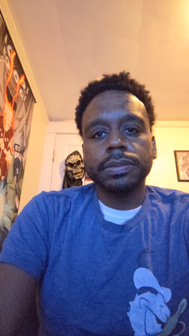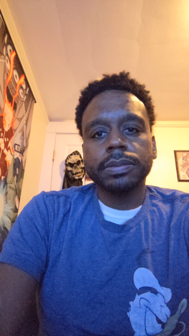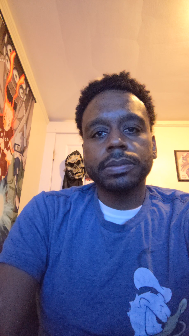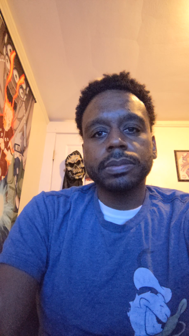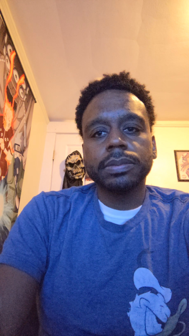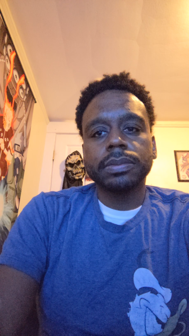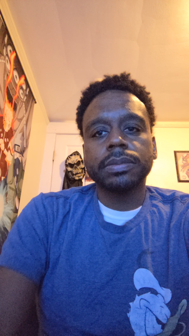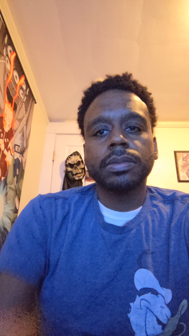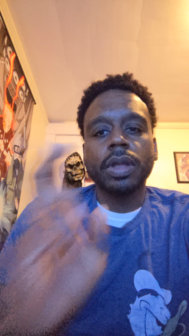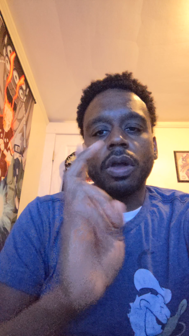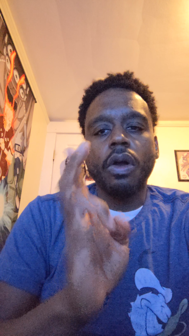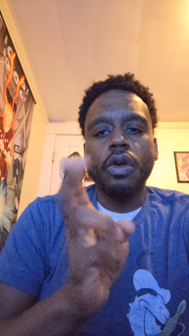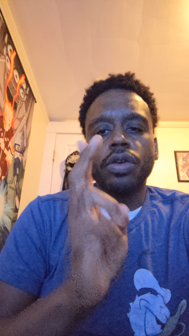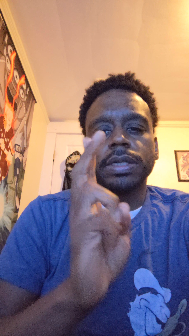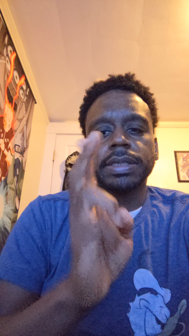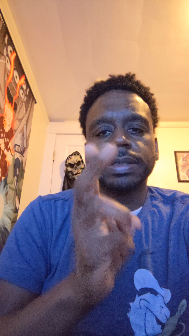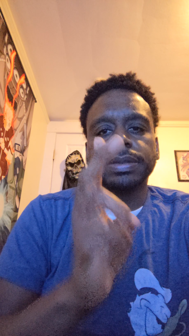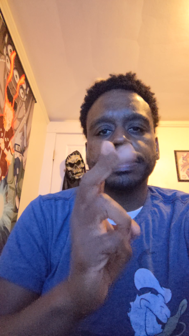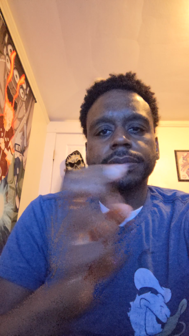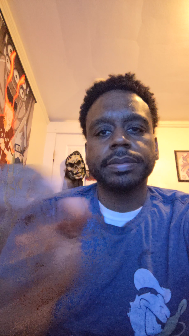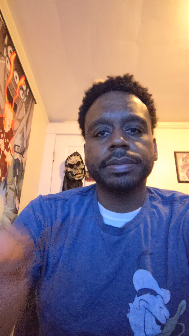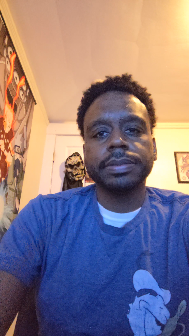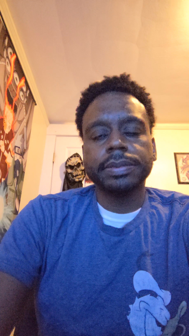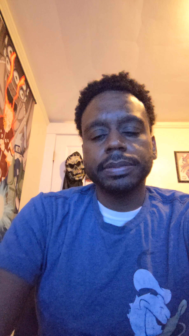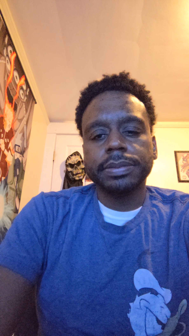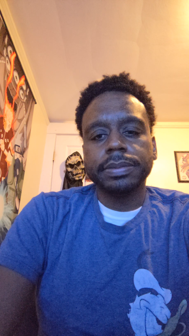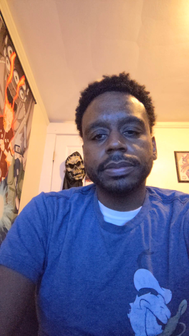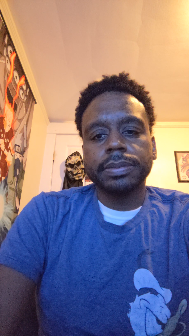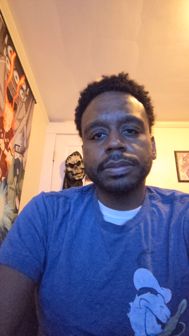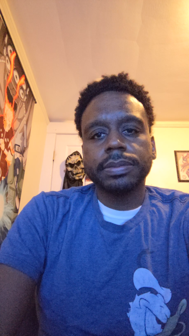hurry